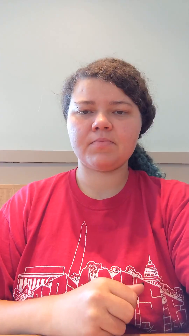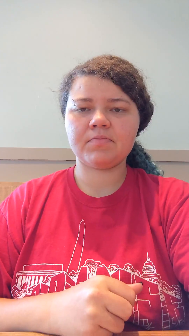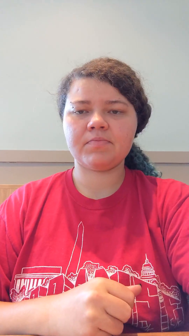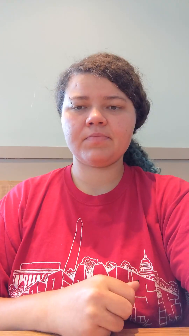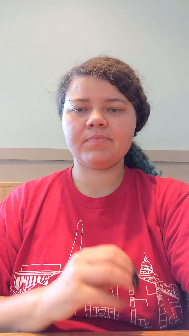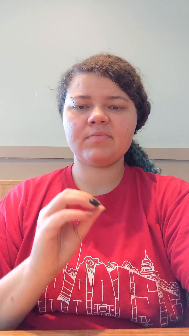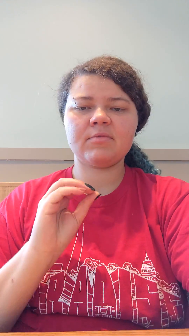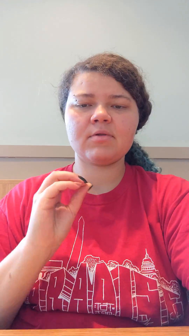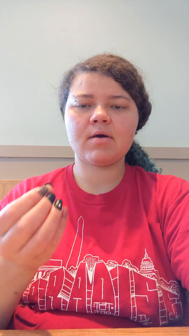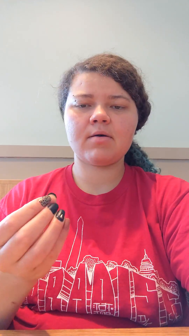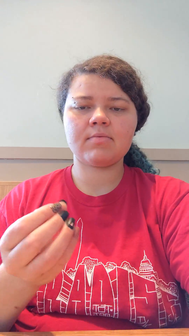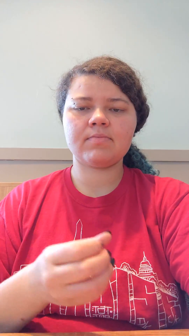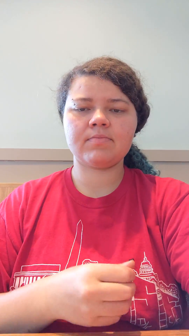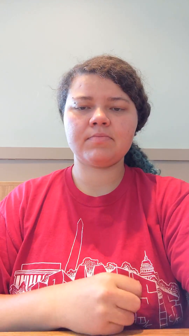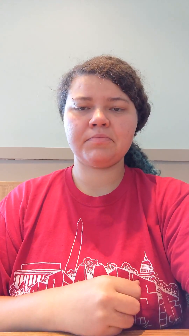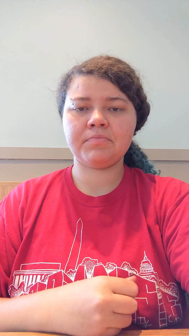none